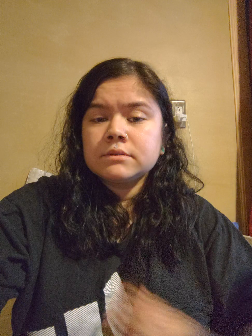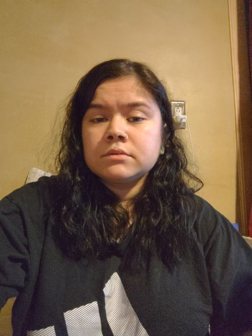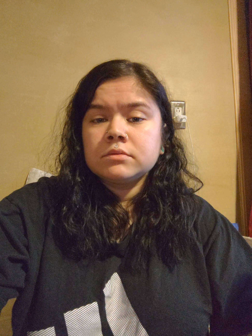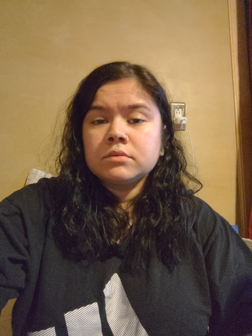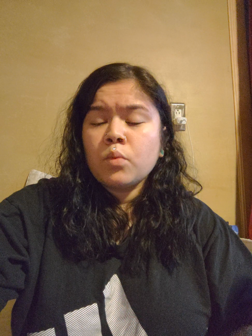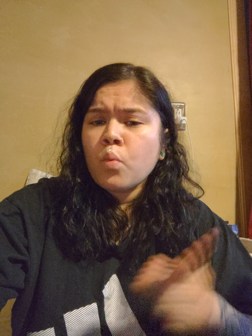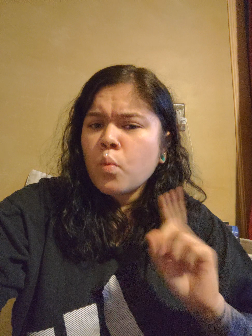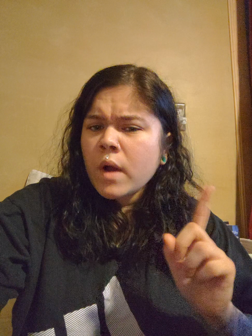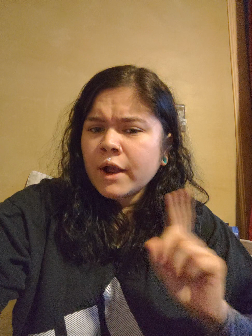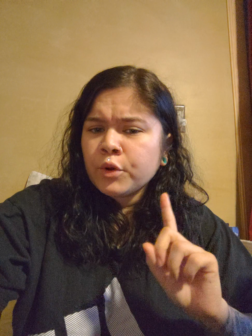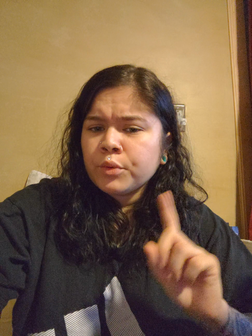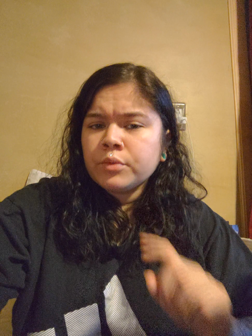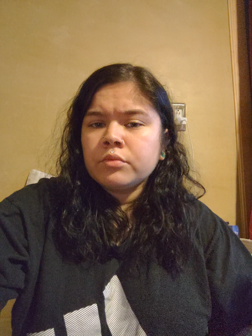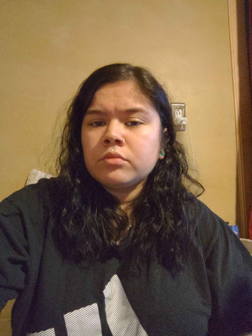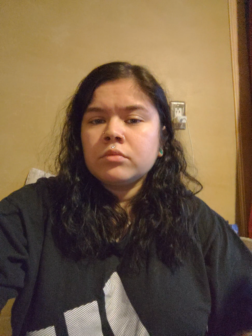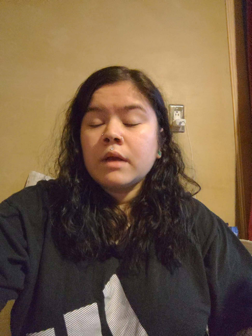where